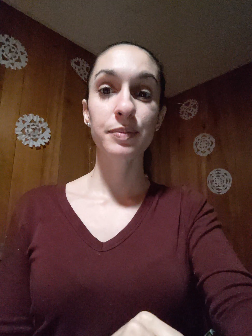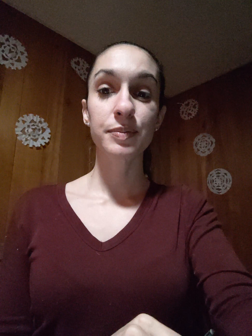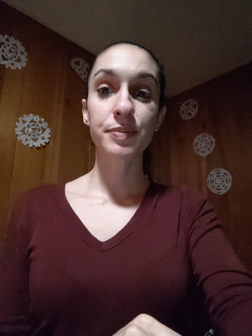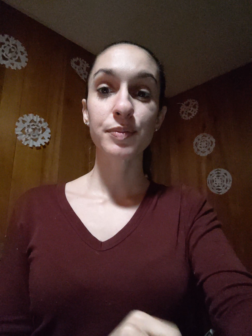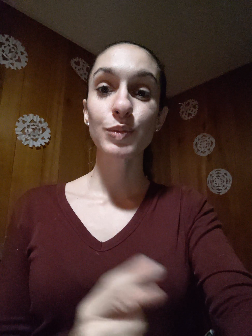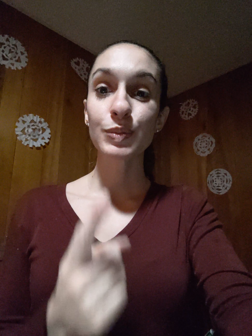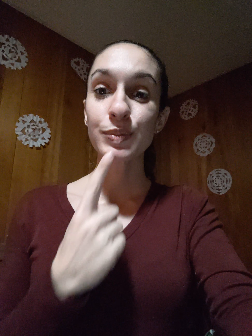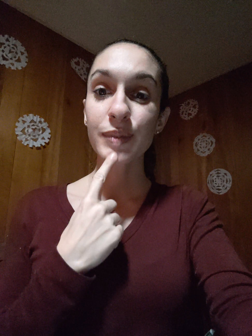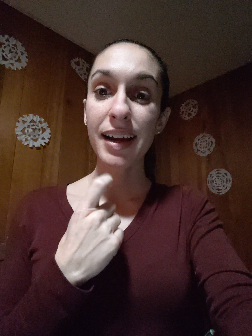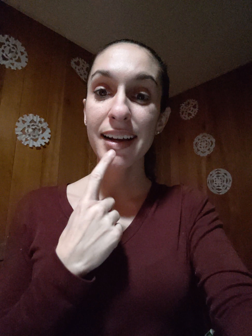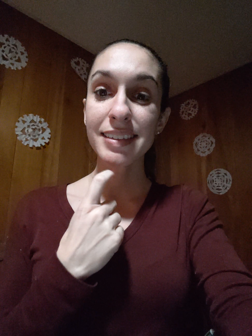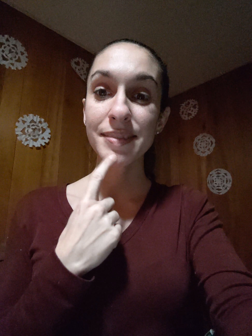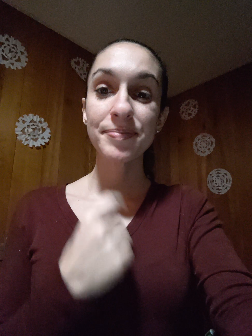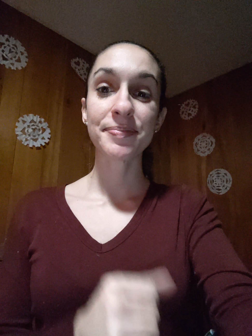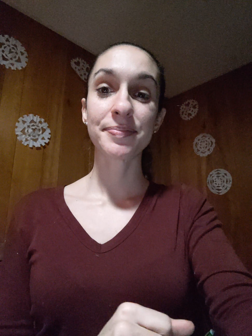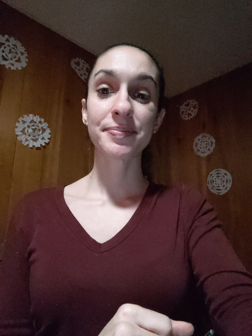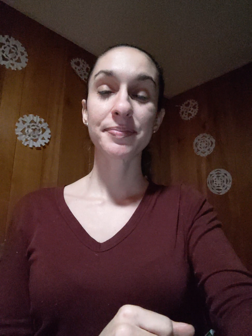red